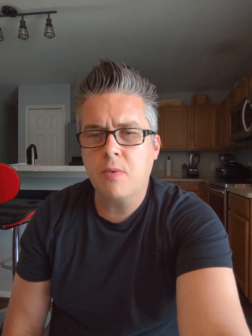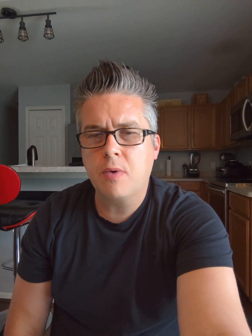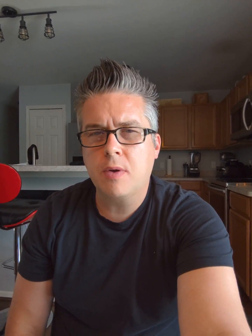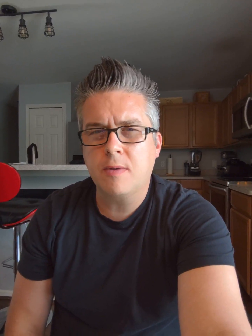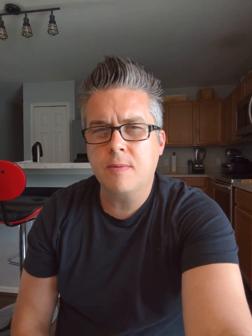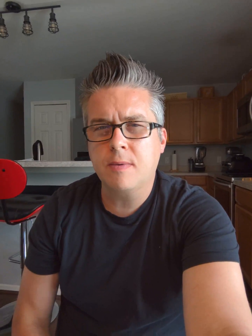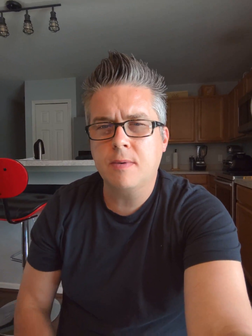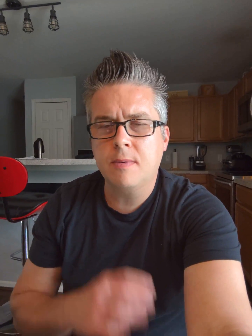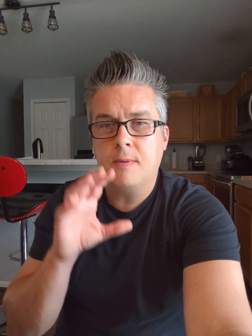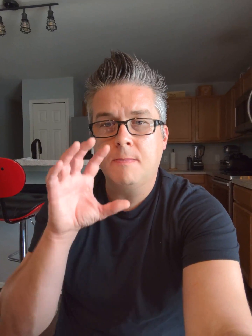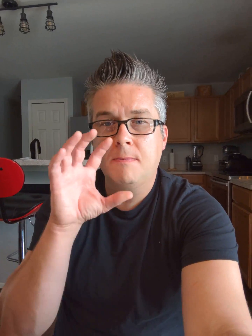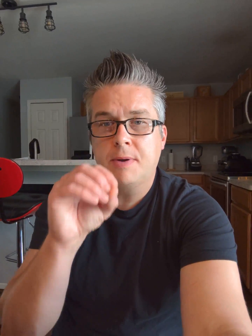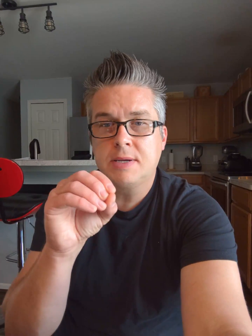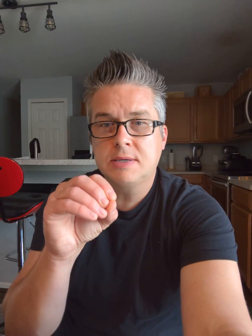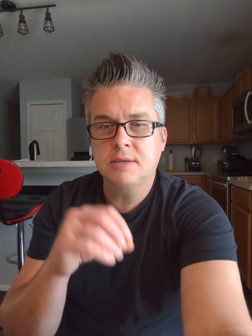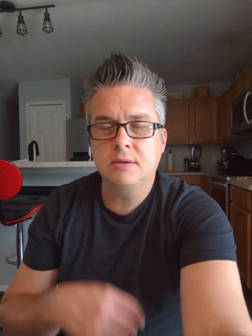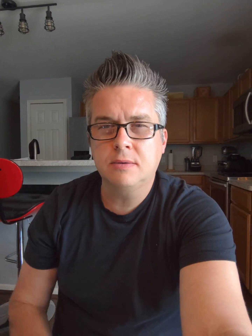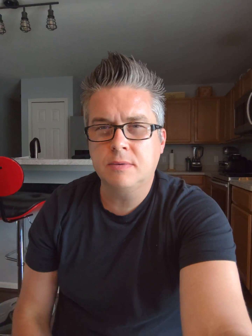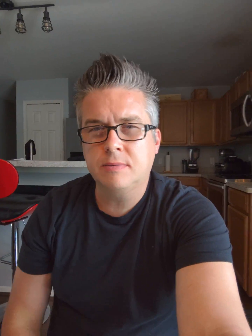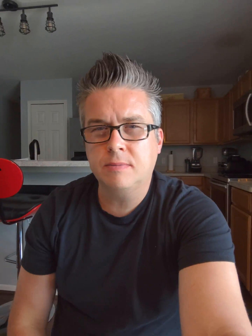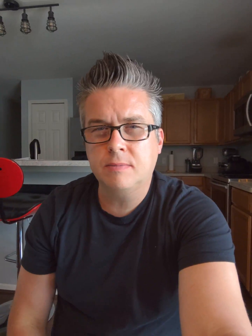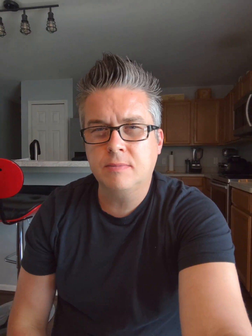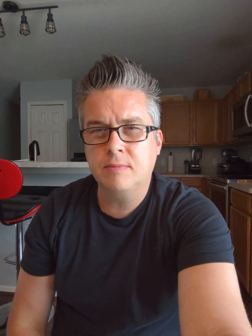bite